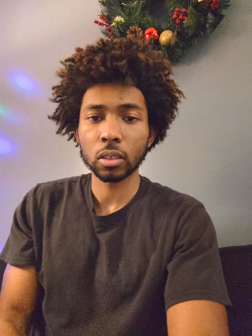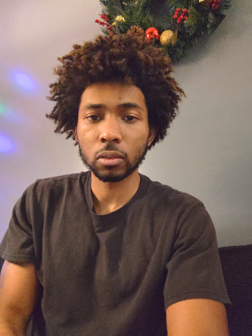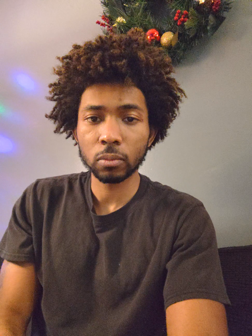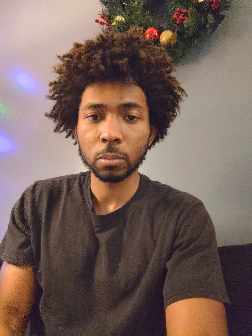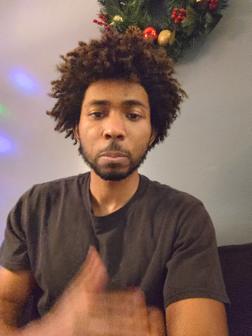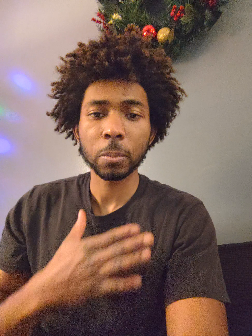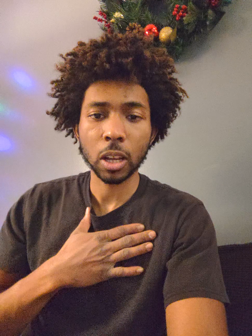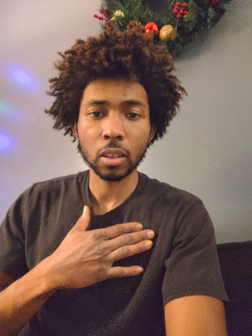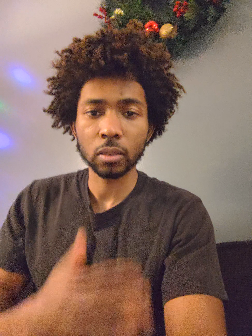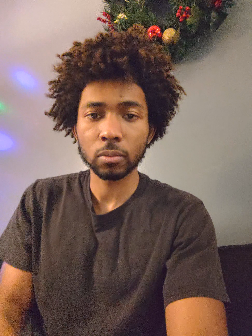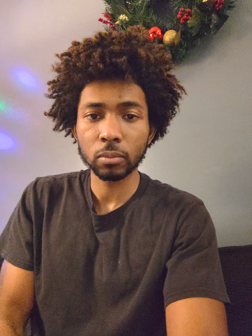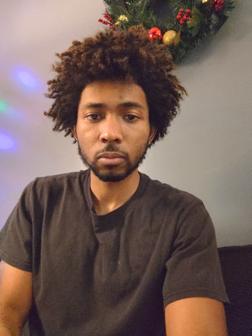my